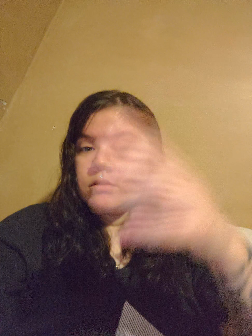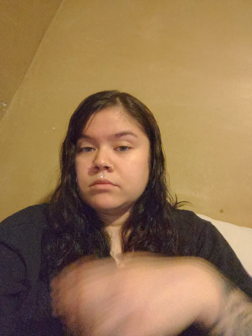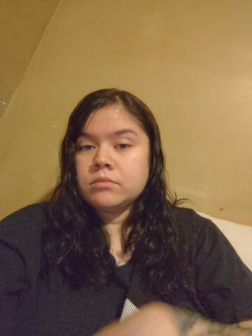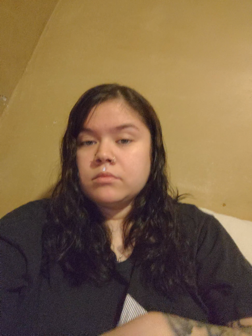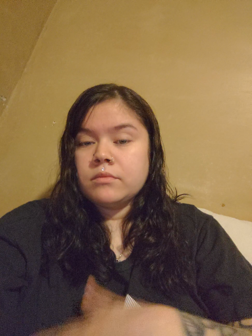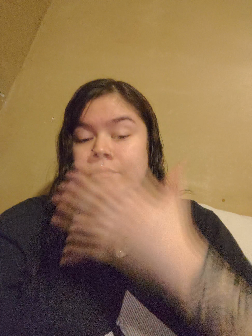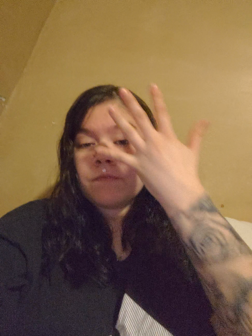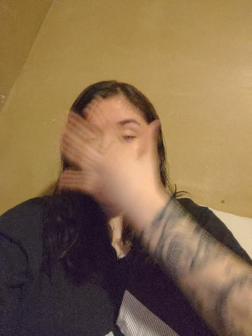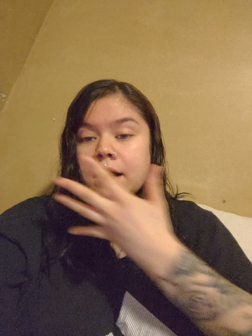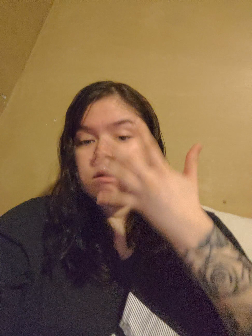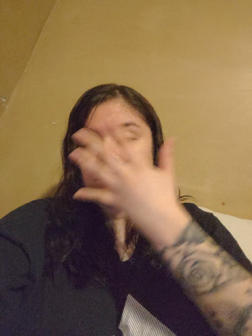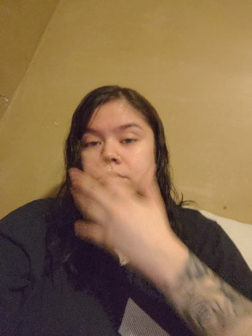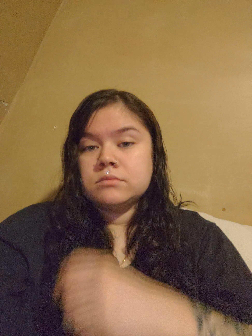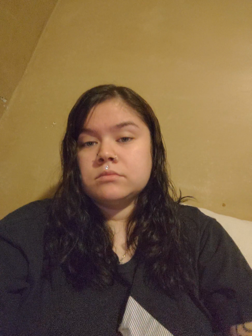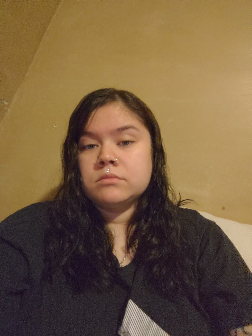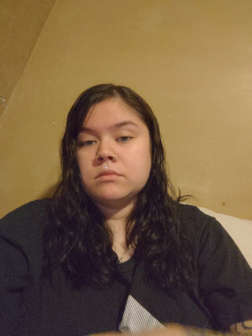face